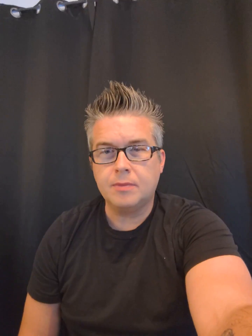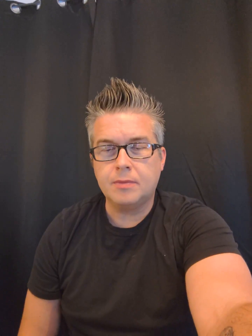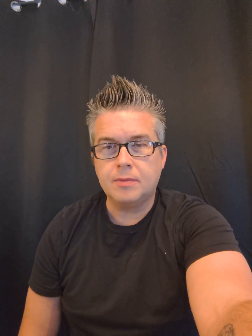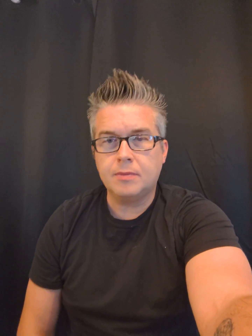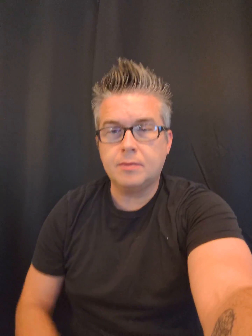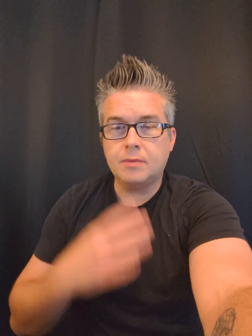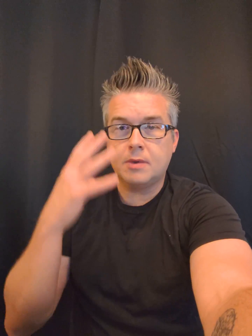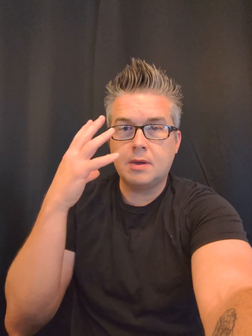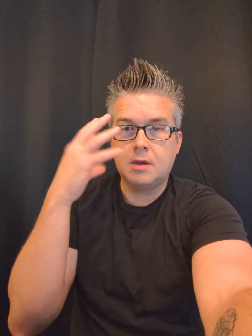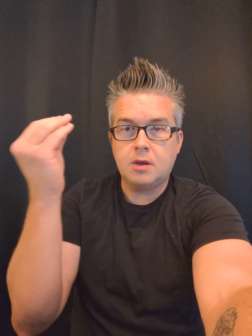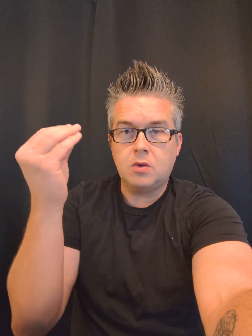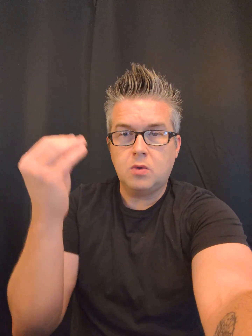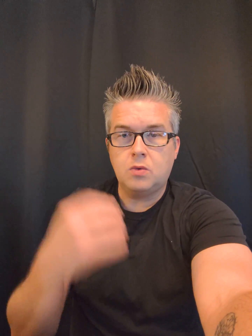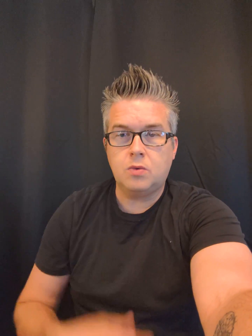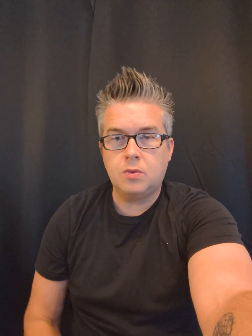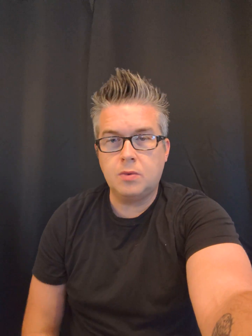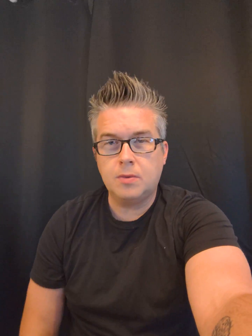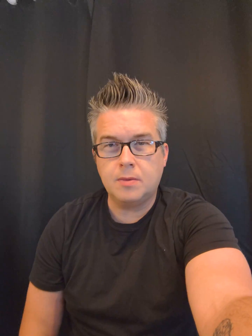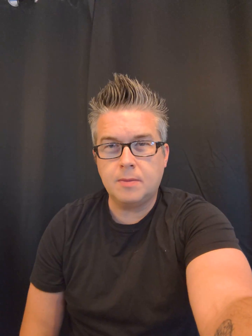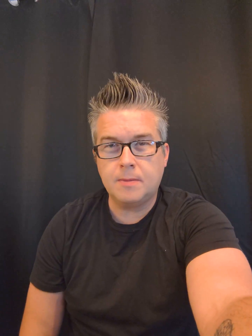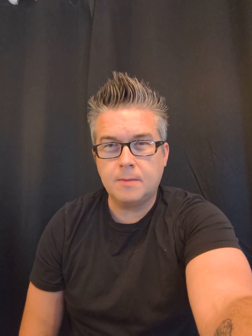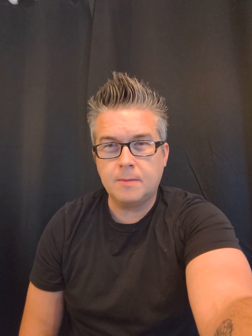got to